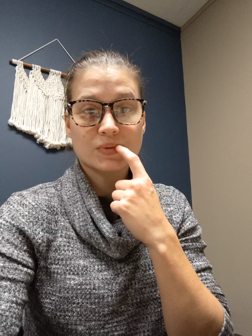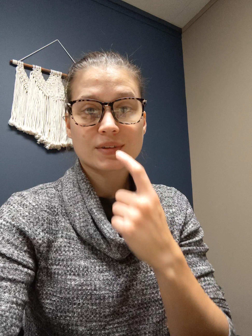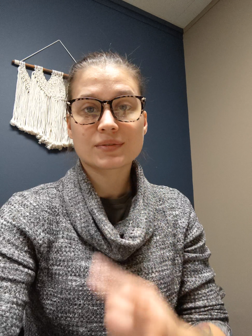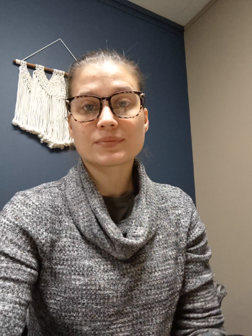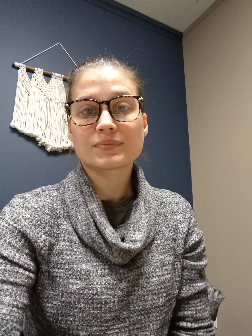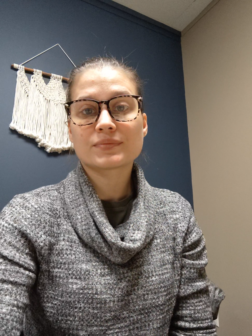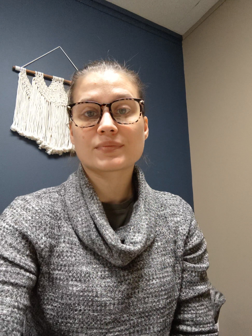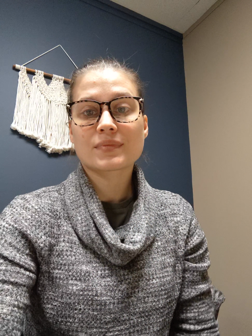tooth